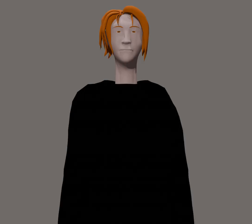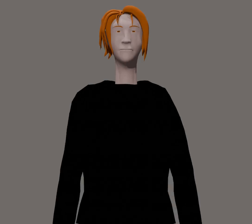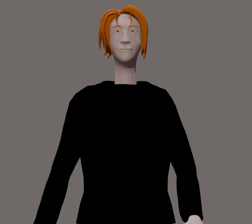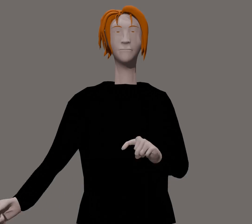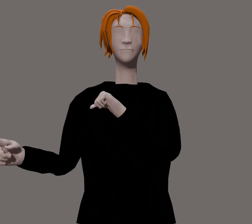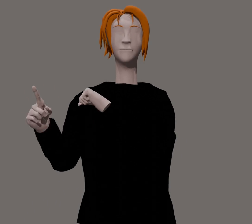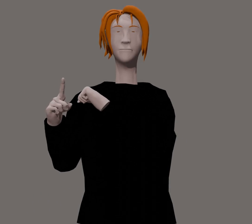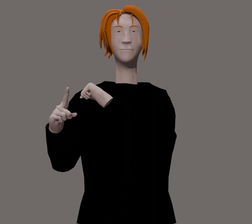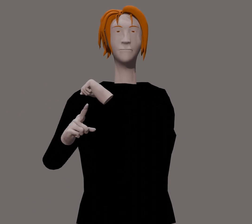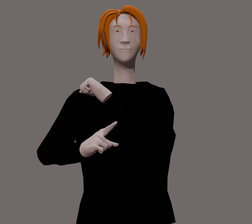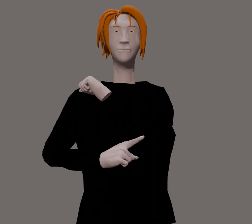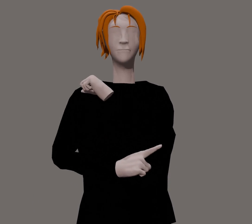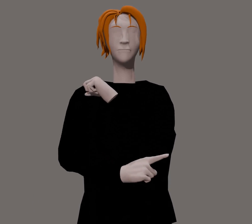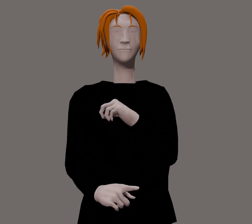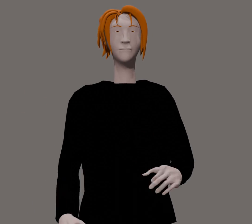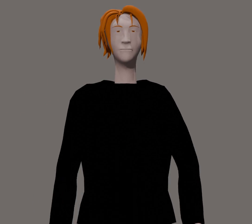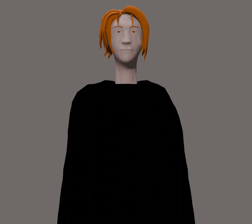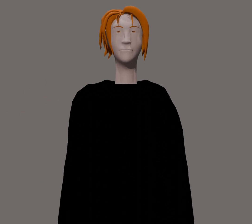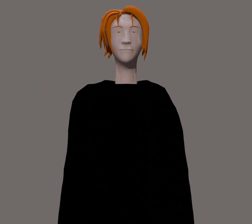Condemn Moral